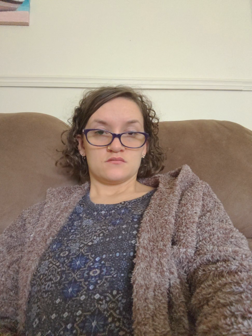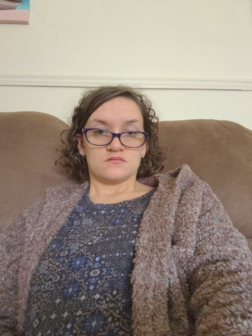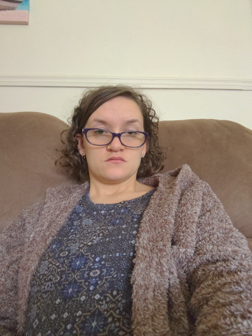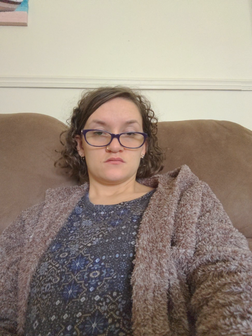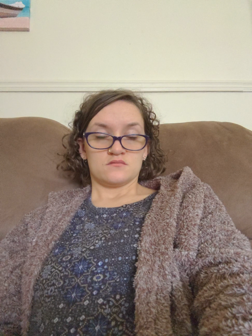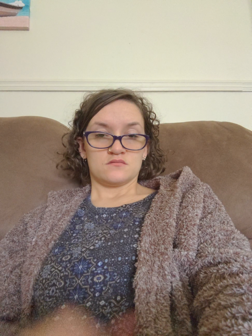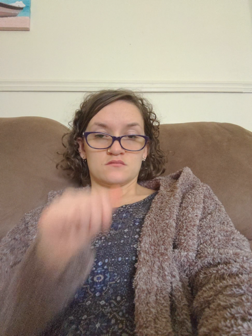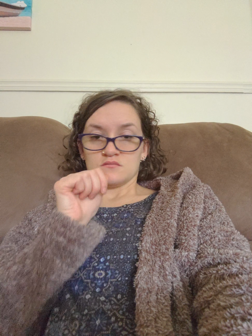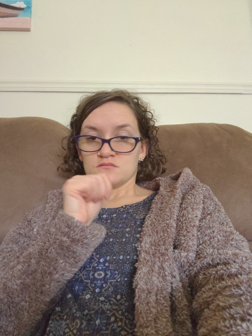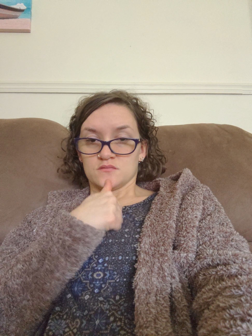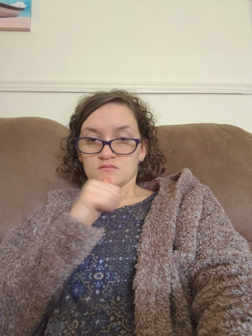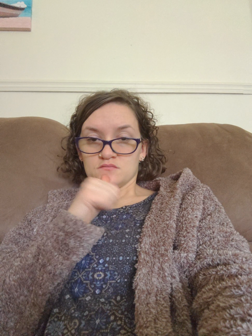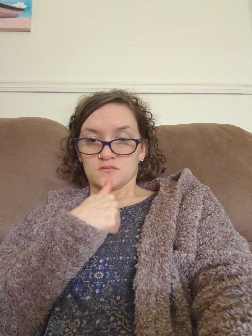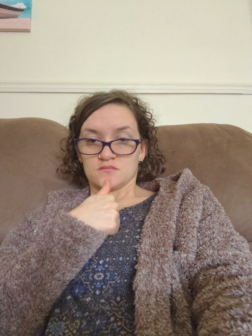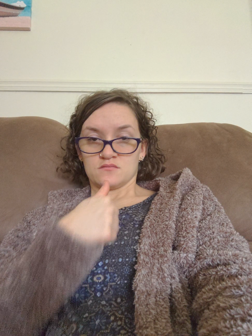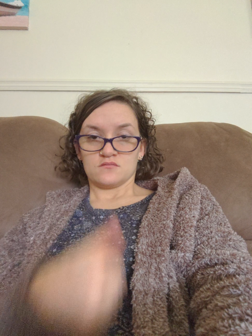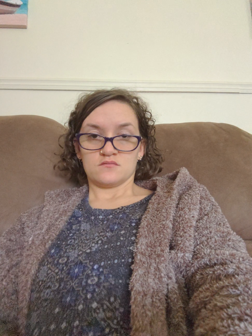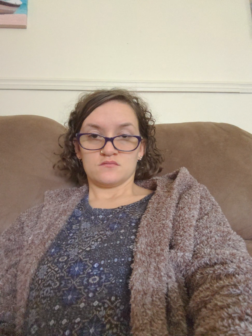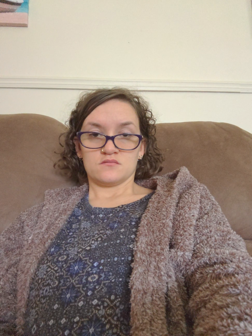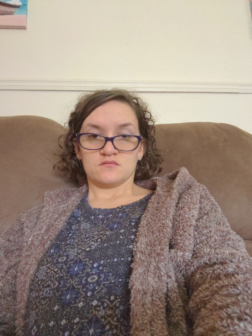owie